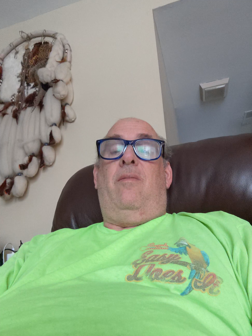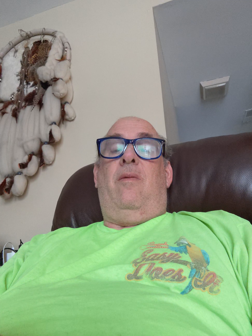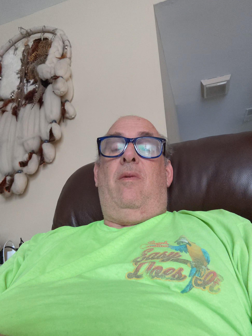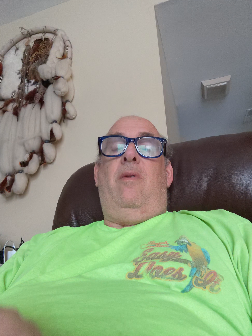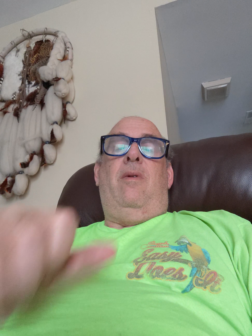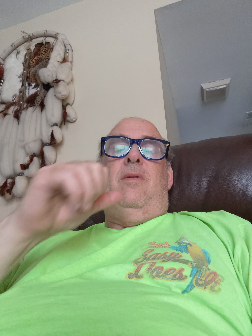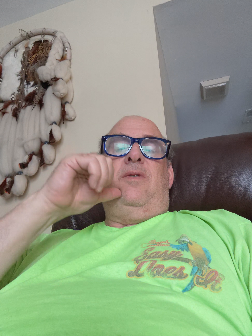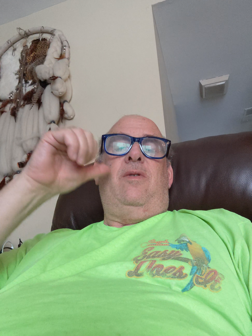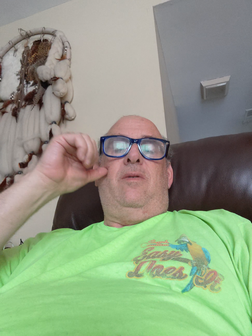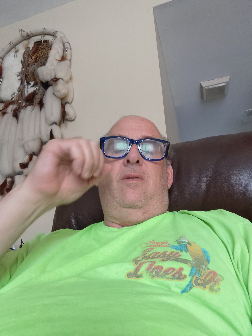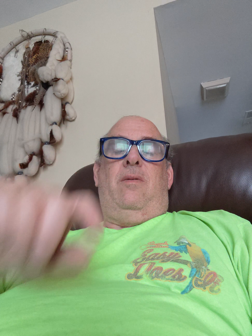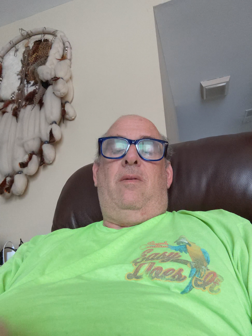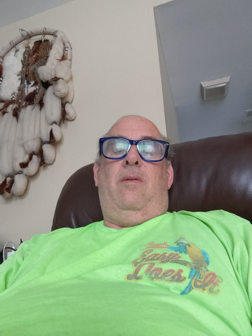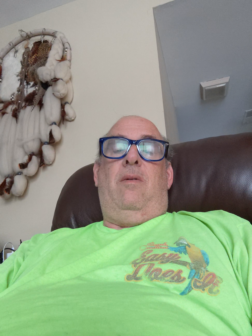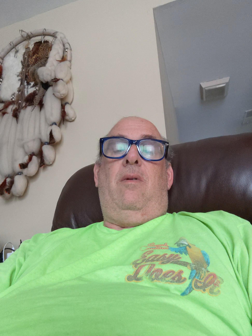yesterday